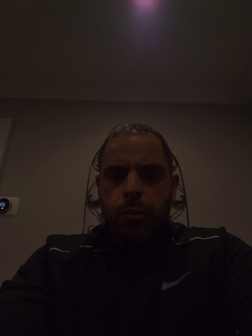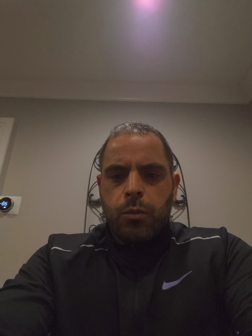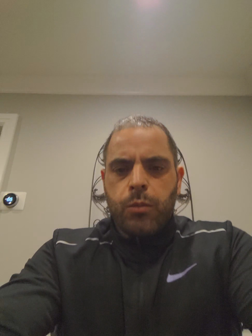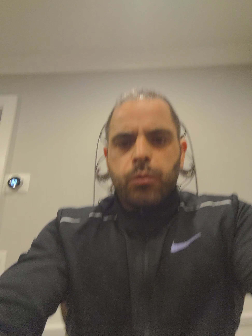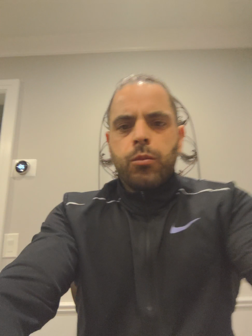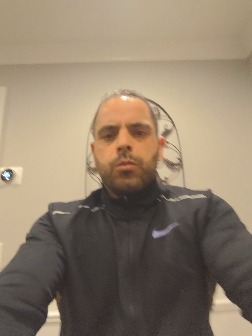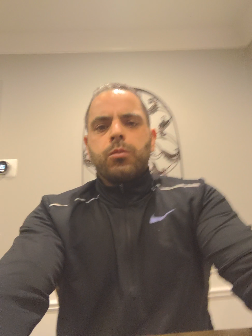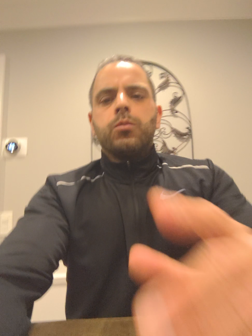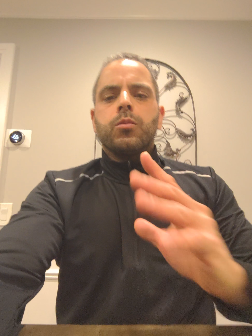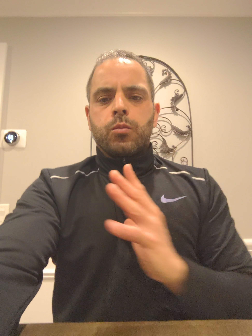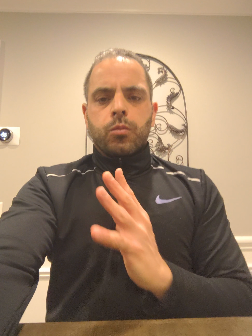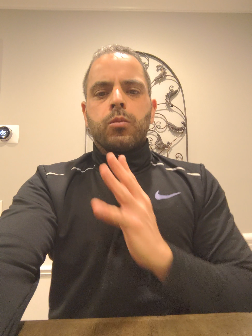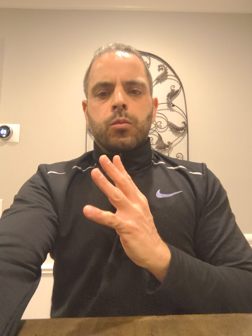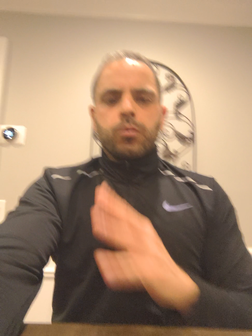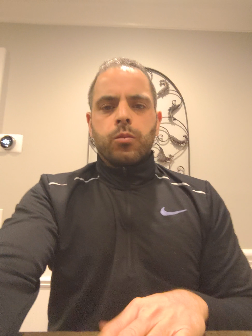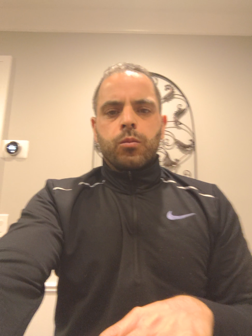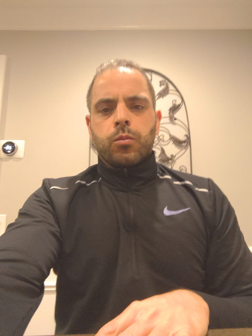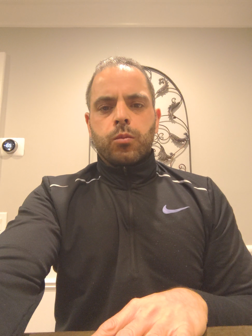fine